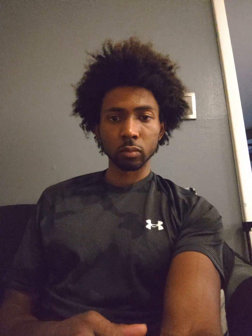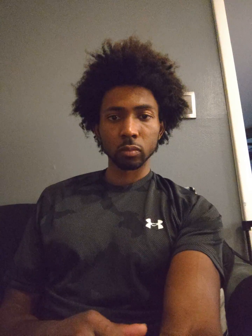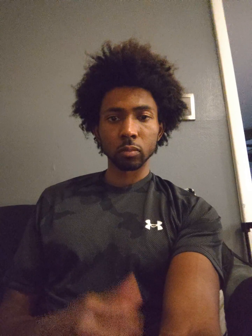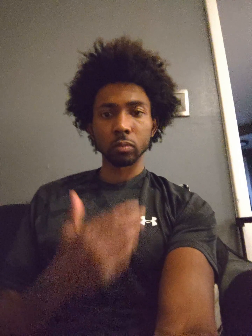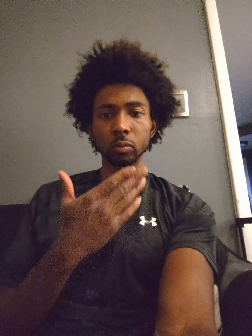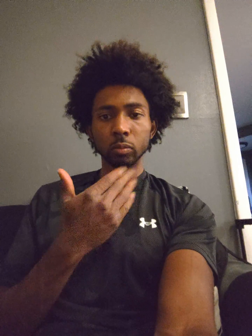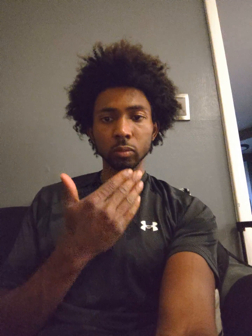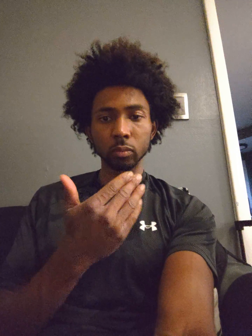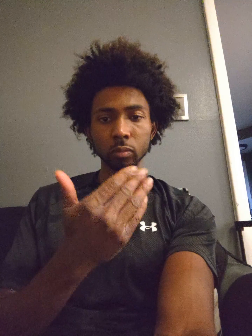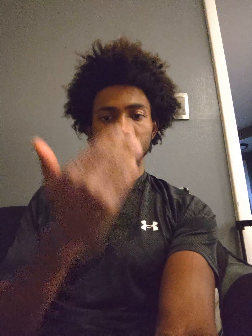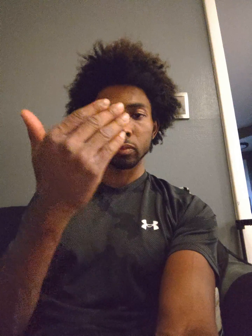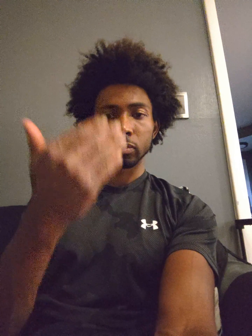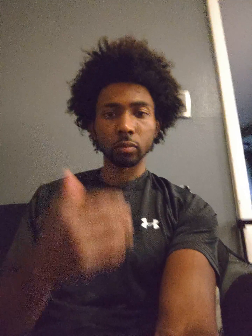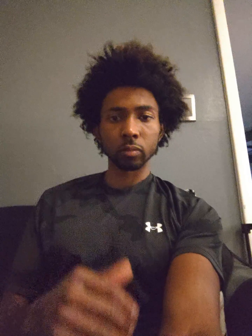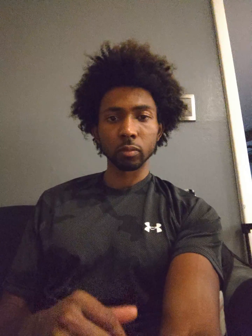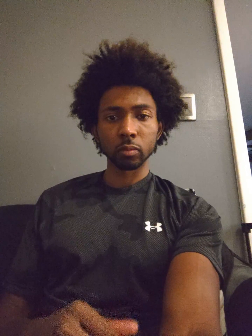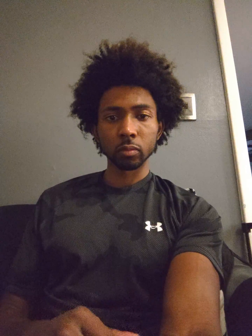butterfly